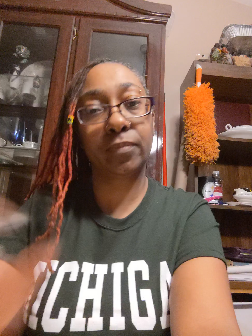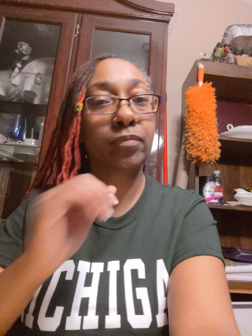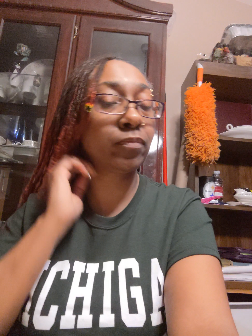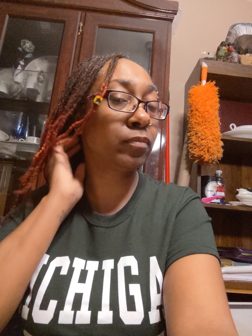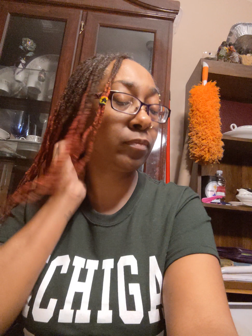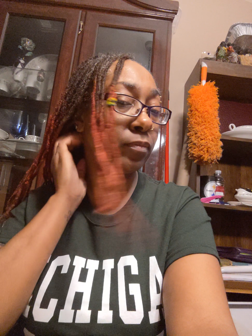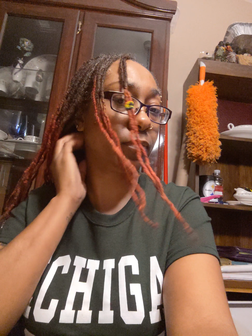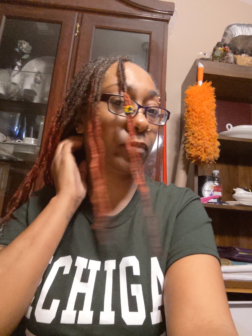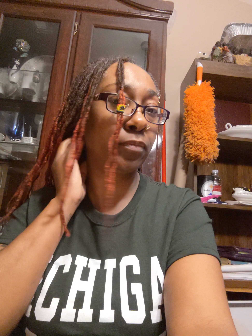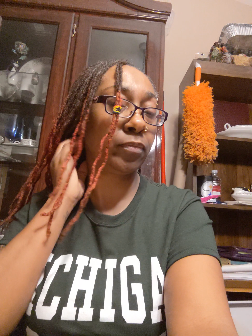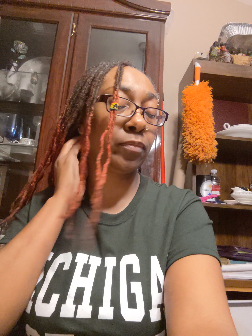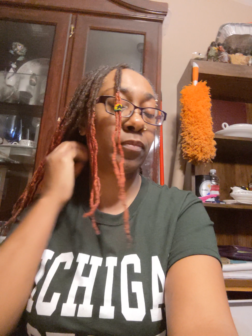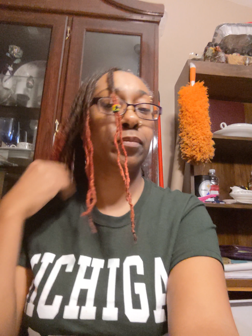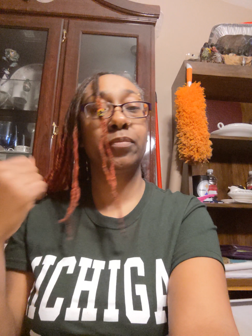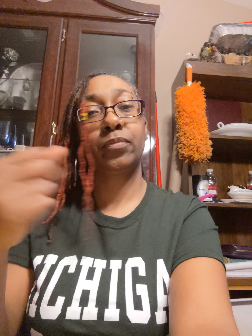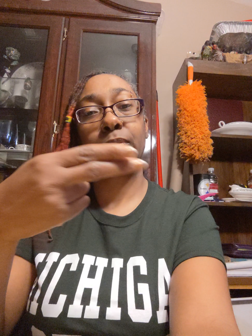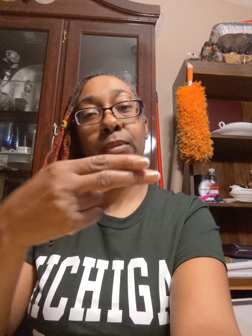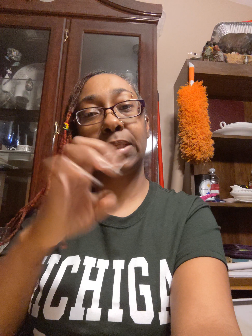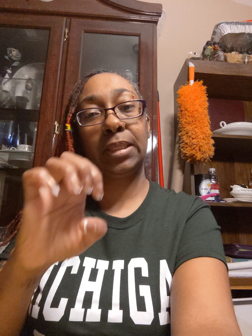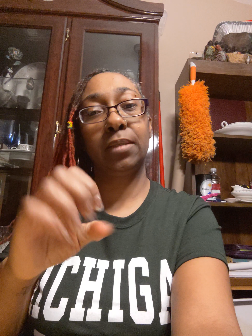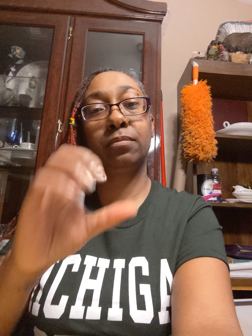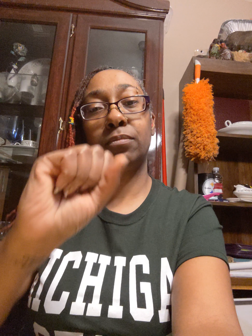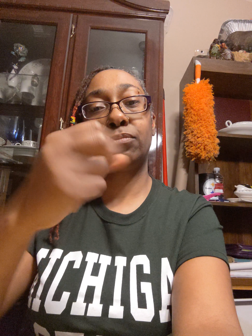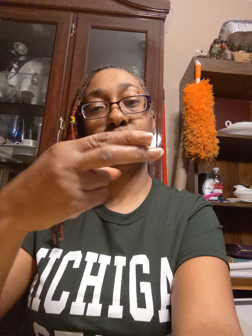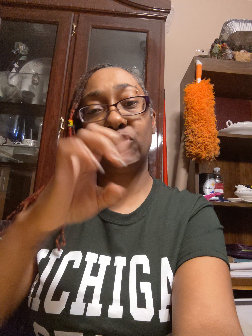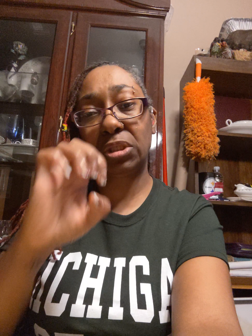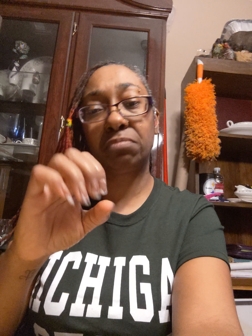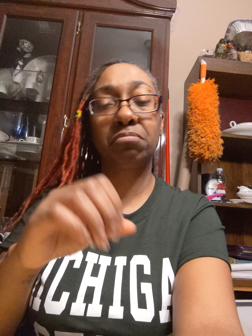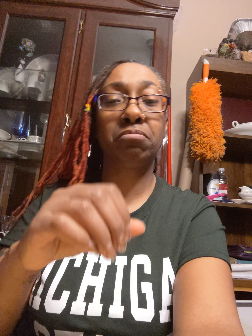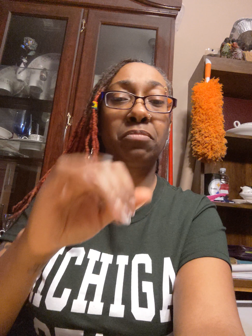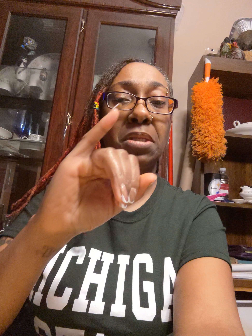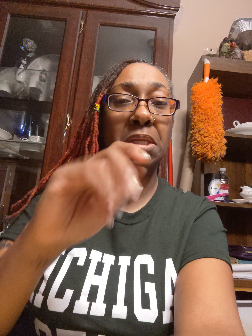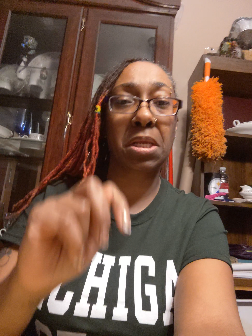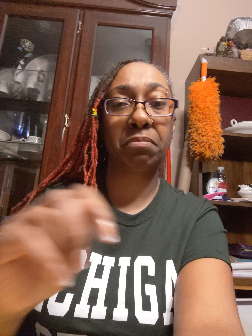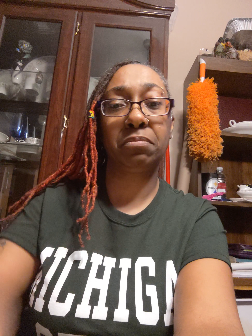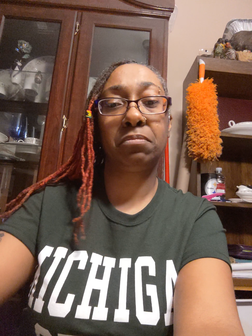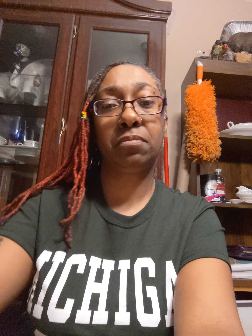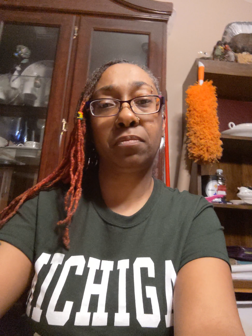he/she/it